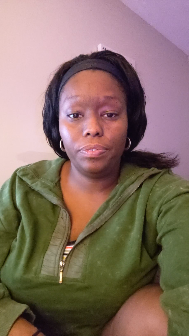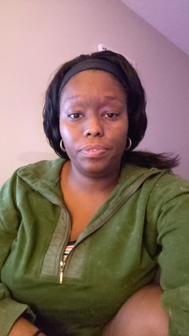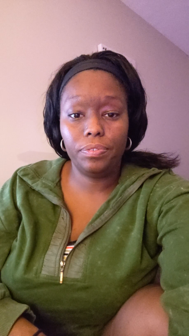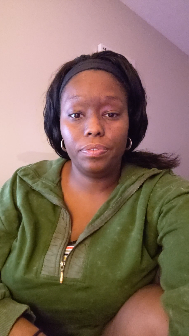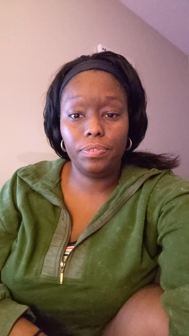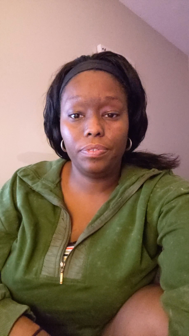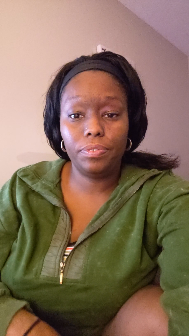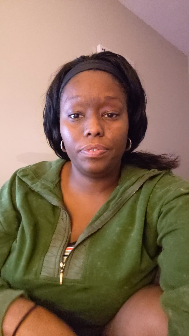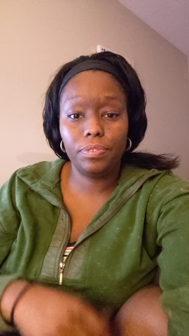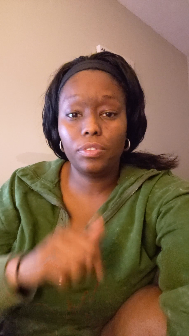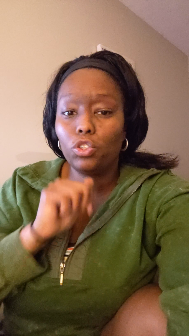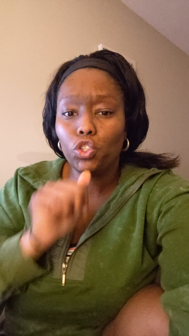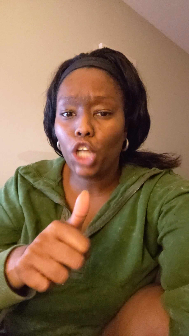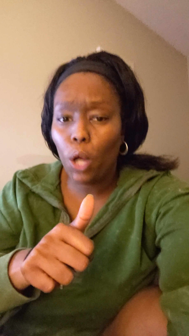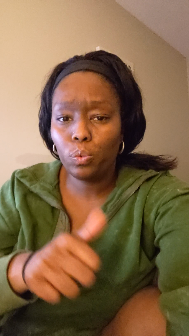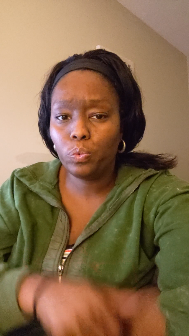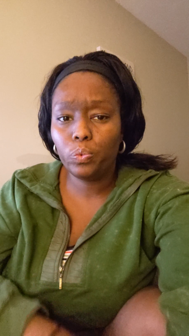don't